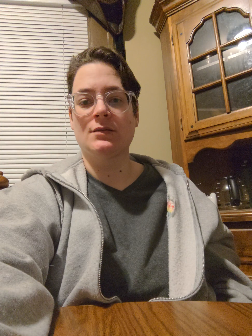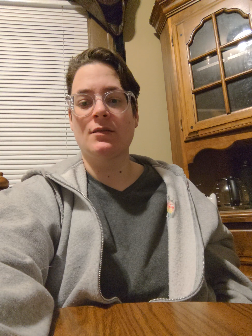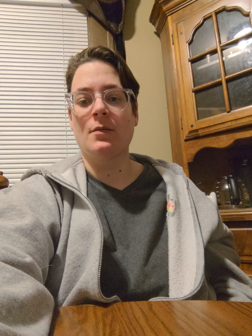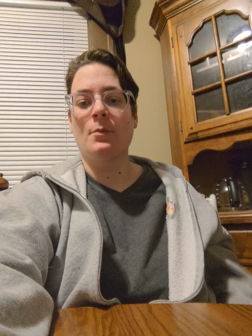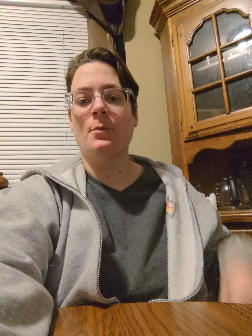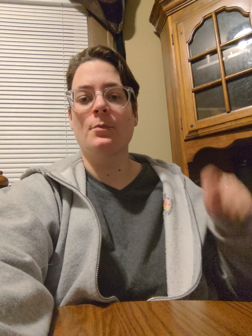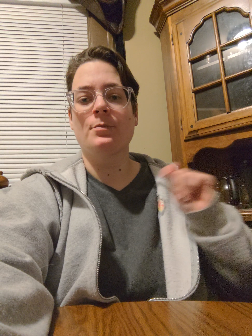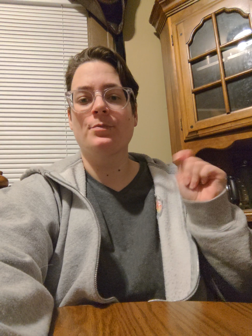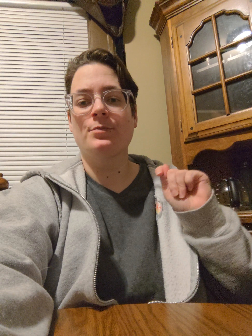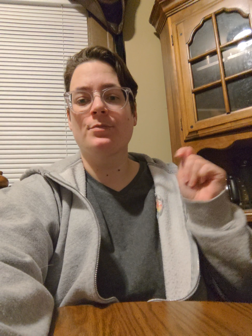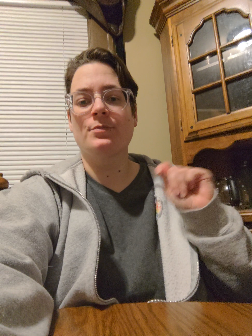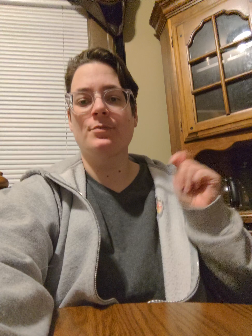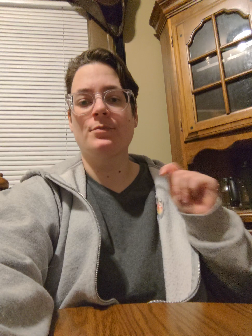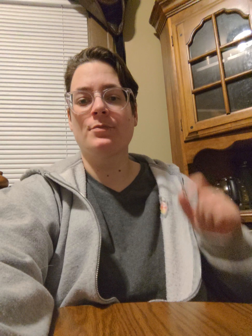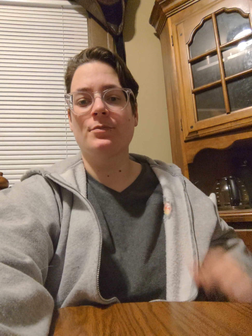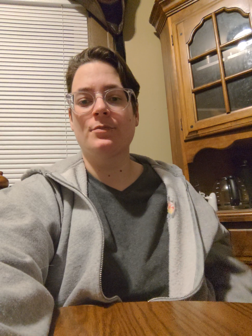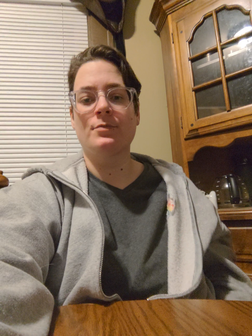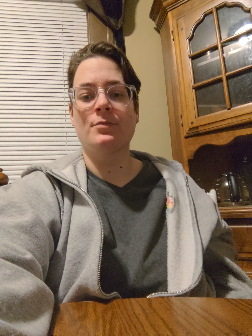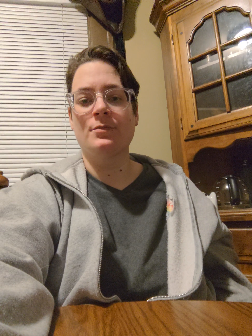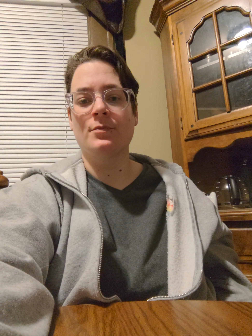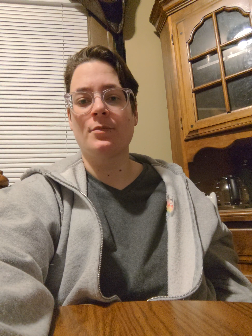potty